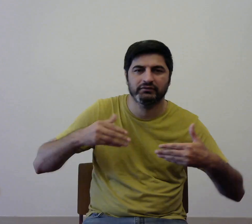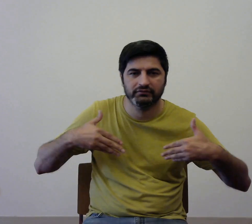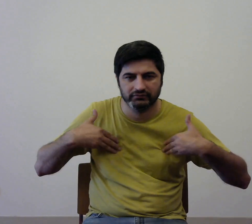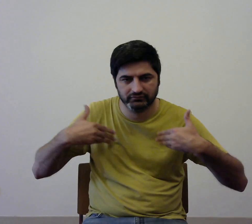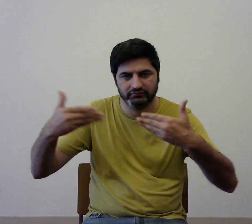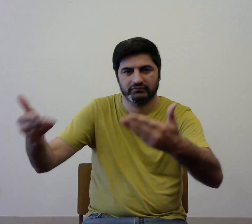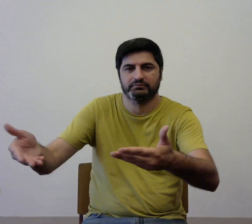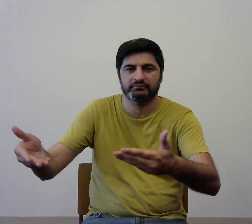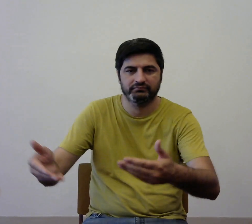salam